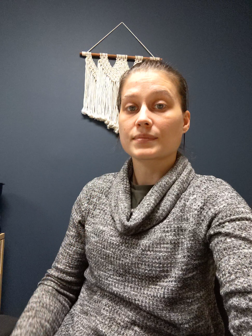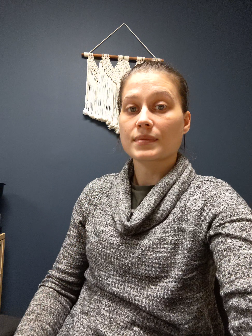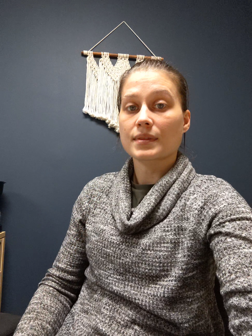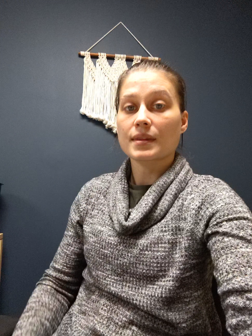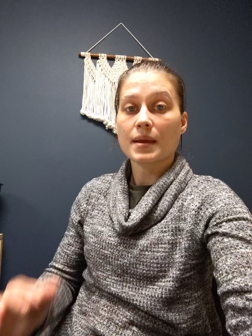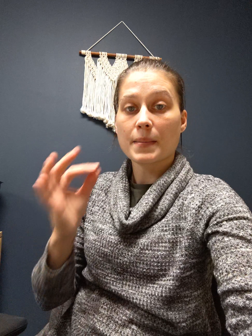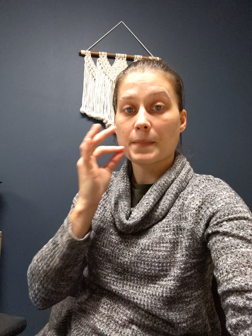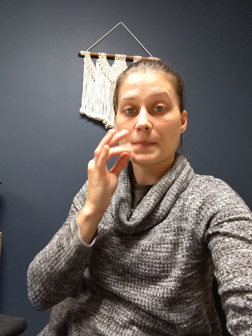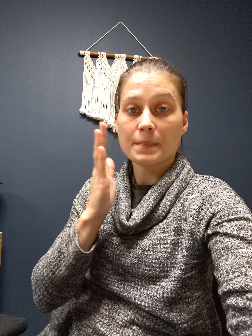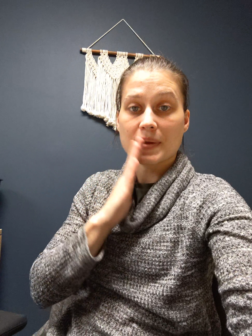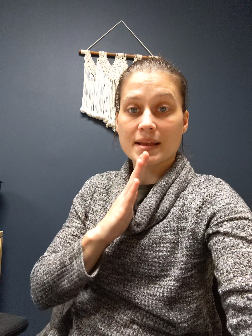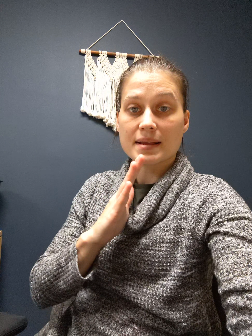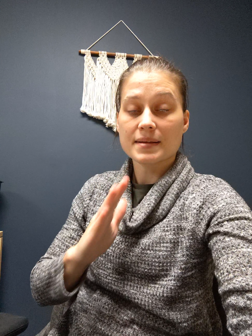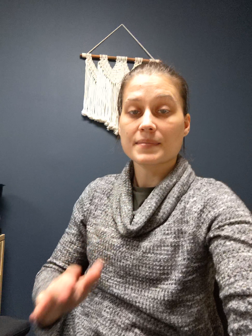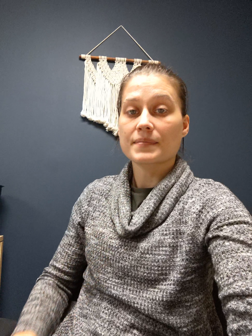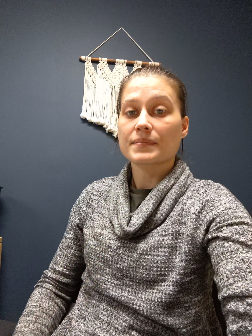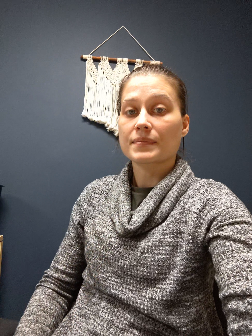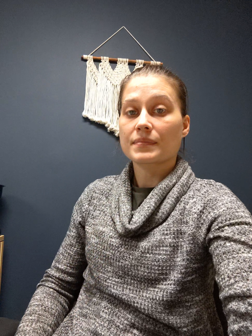bee